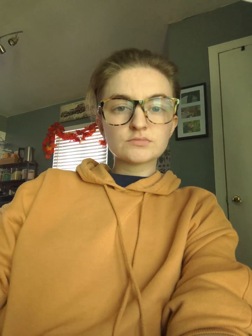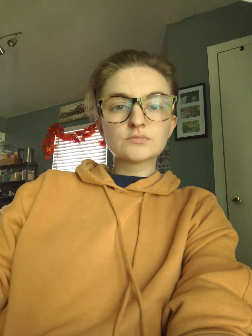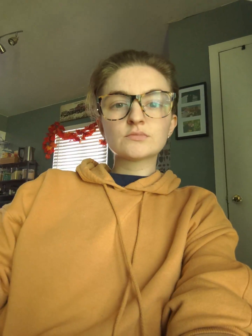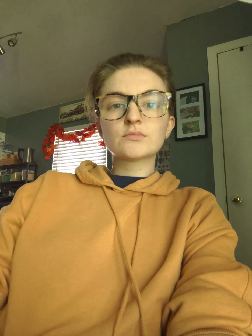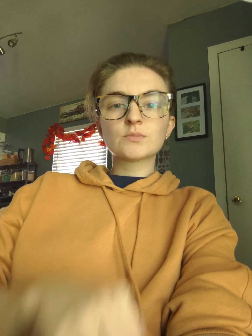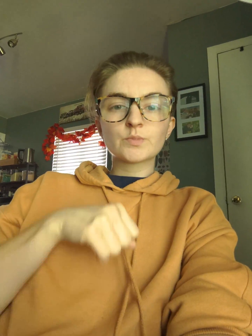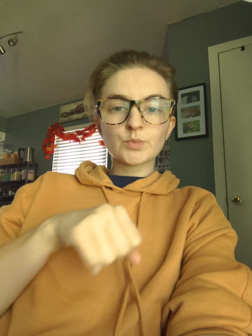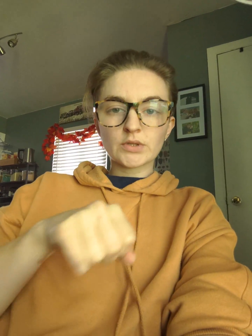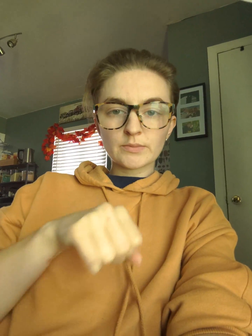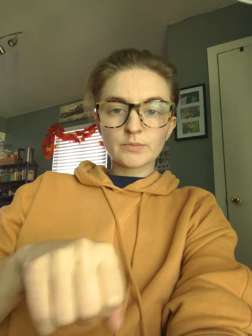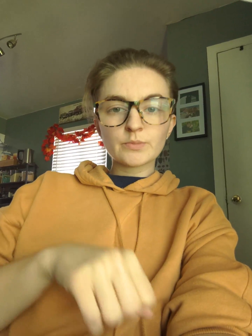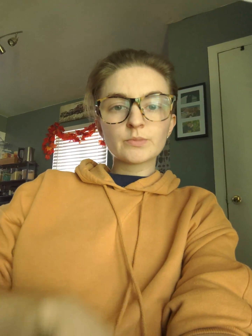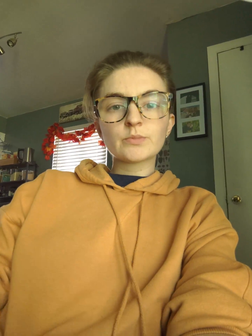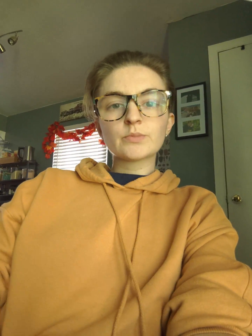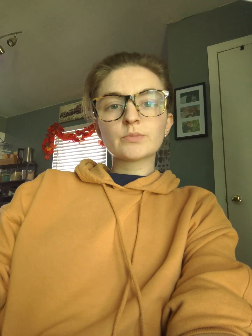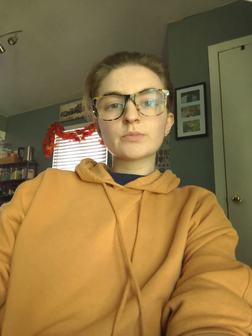cart